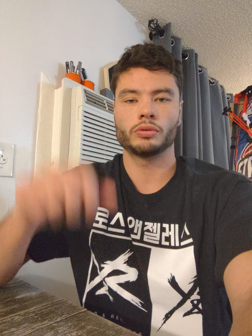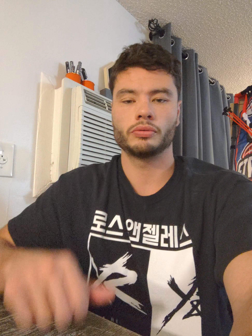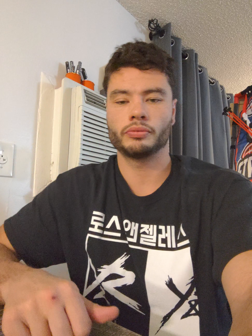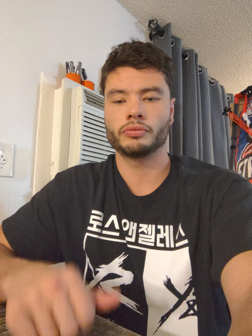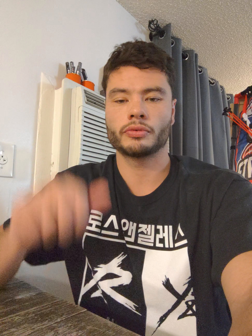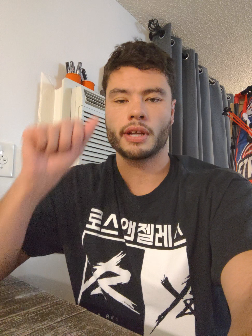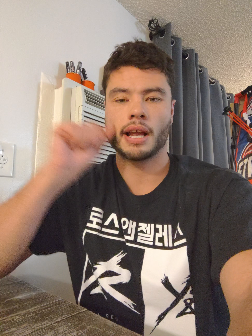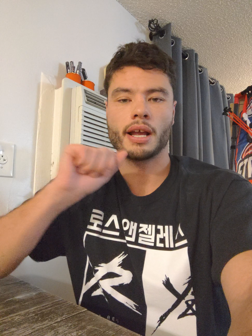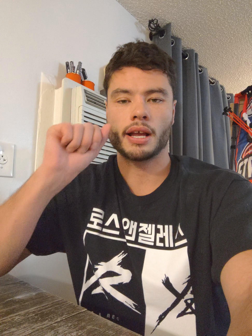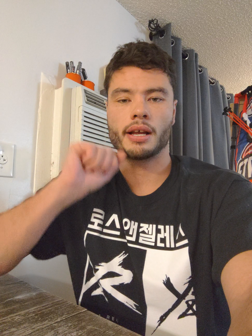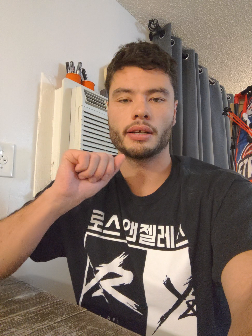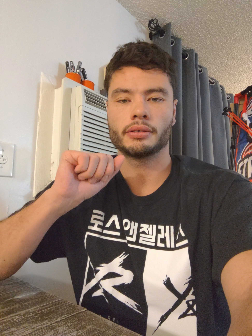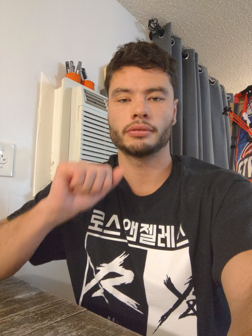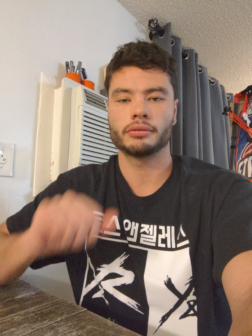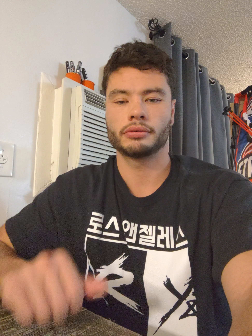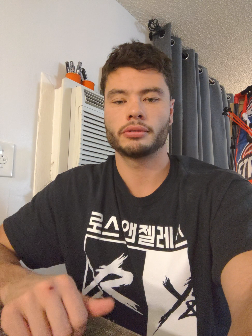aunt